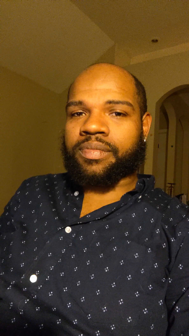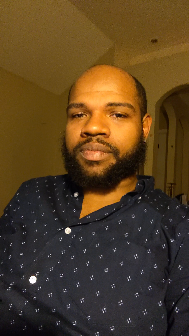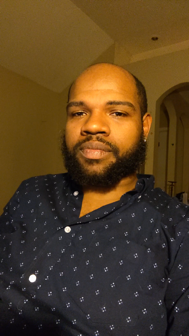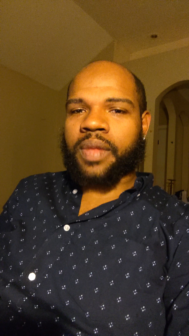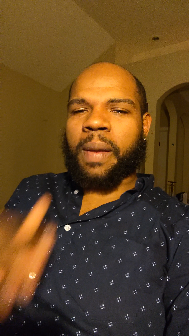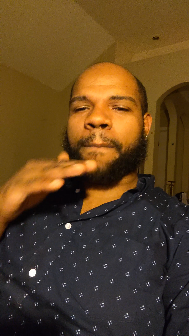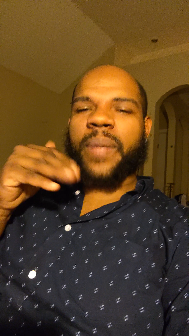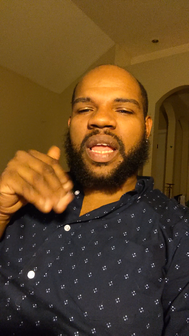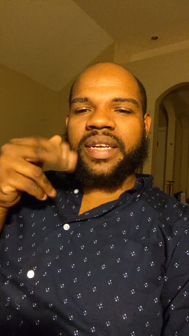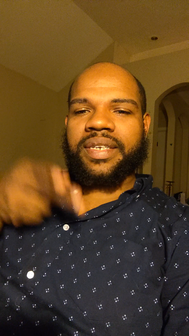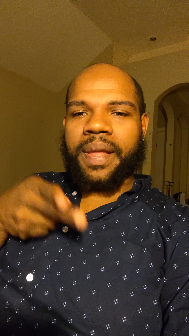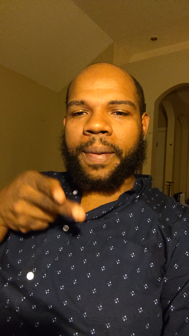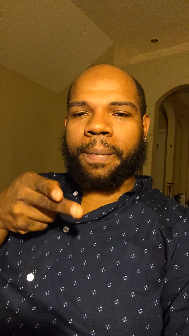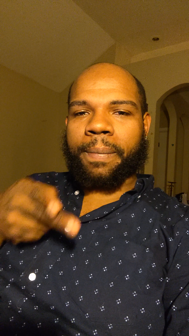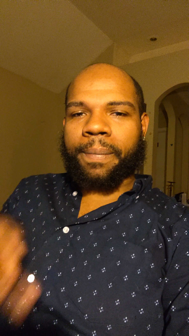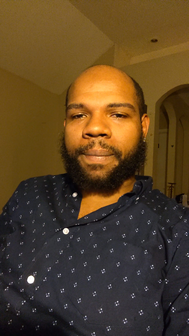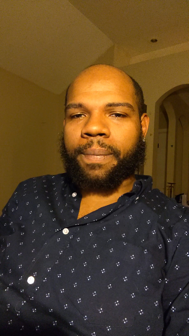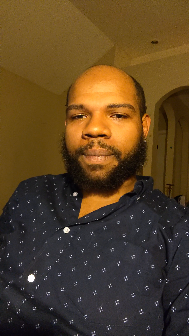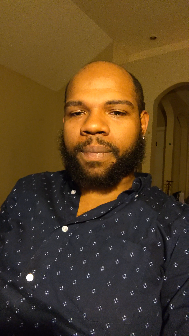pet's name